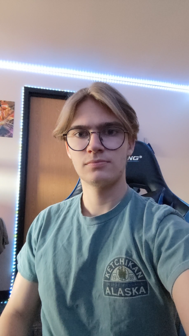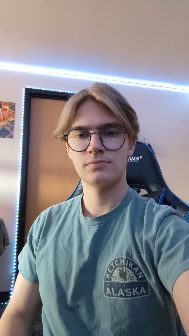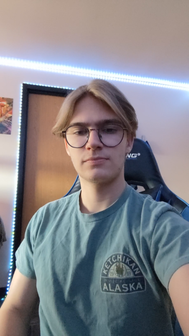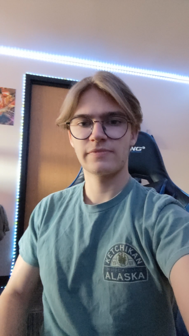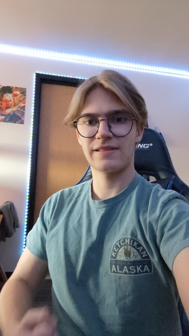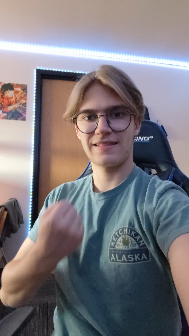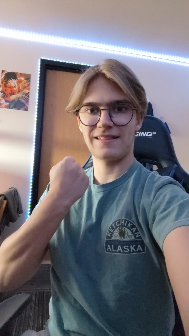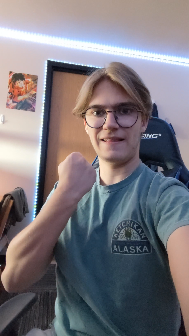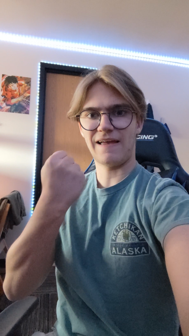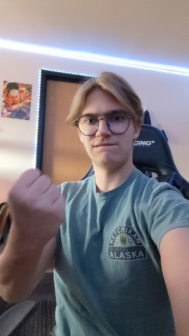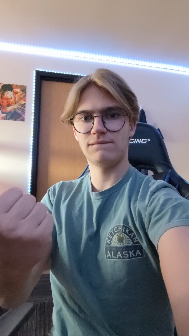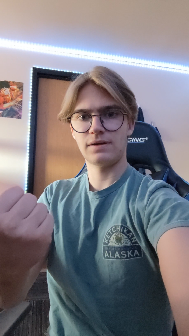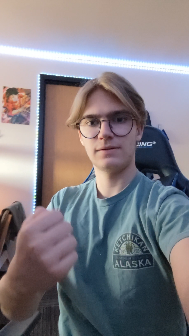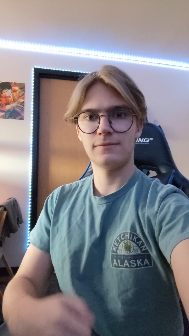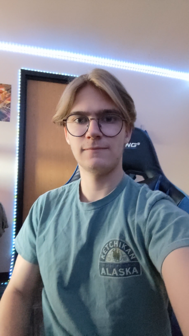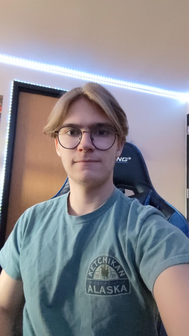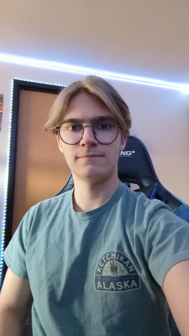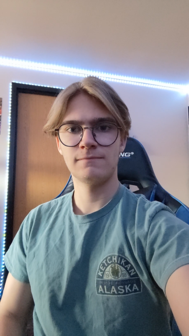drive